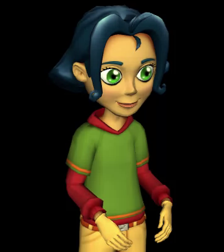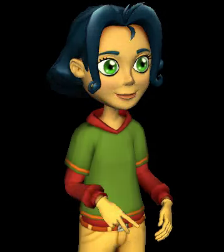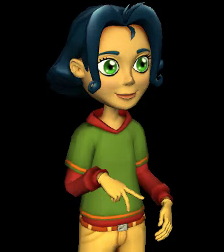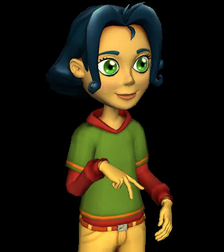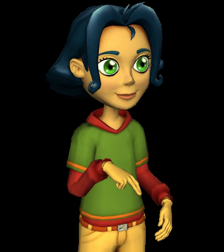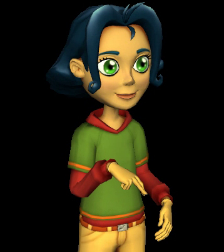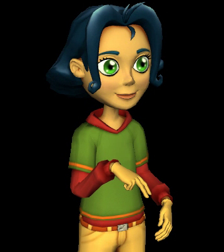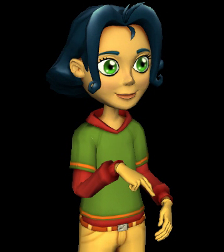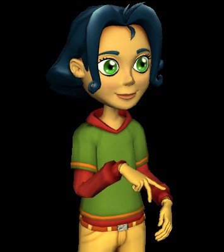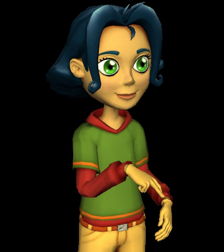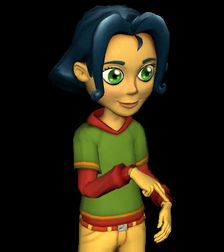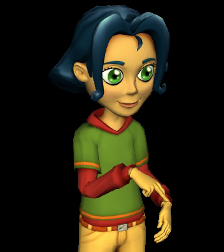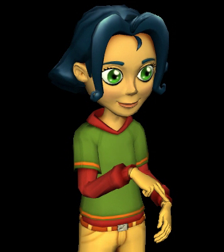يمشي